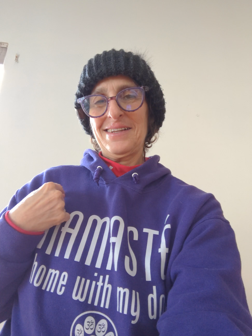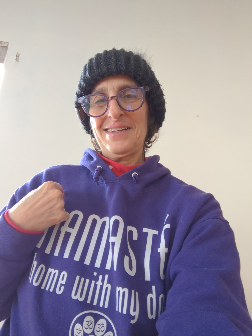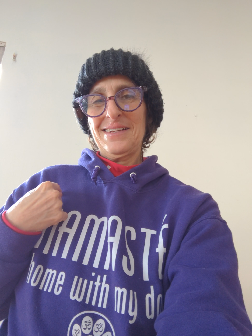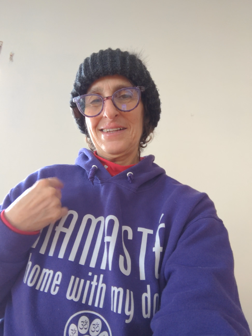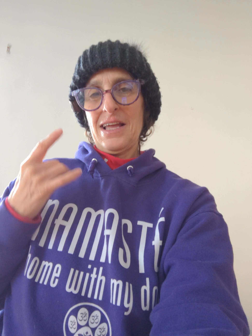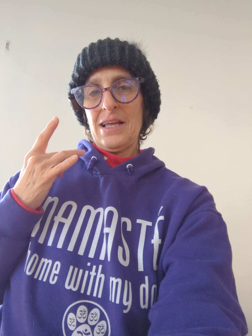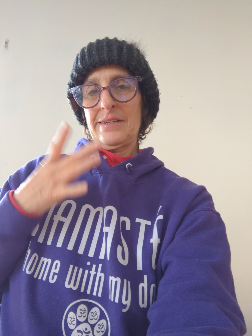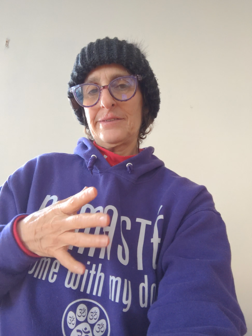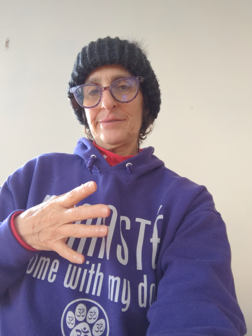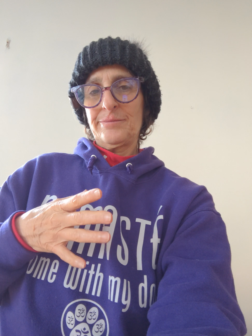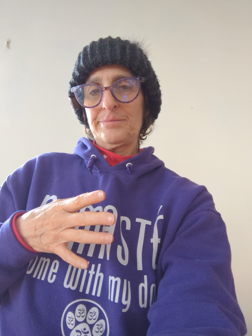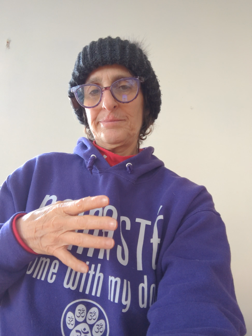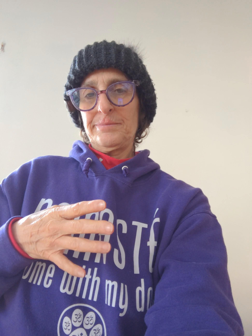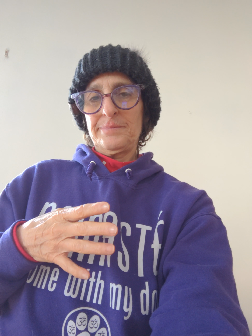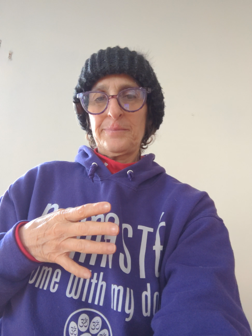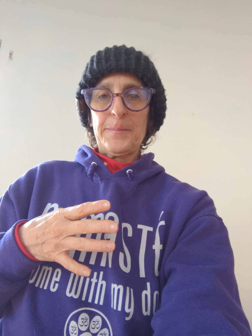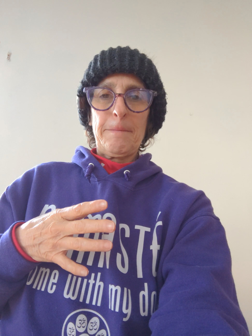hate